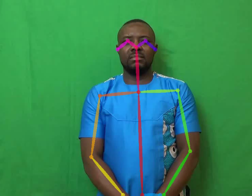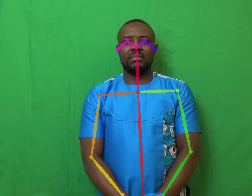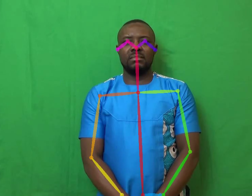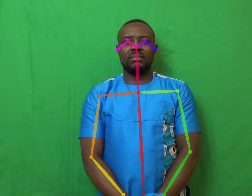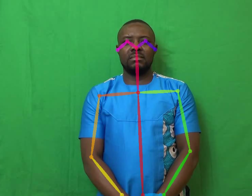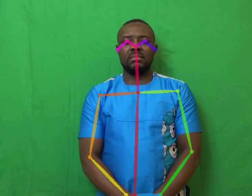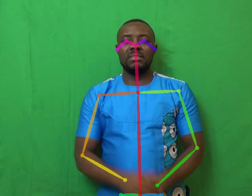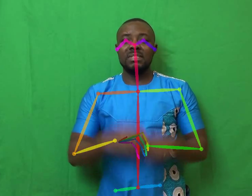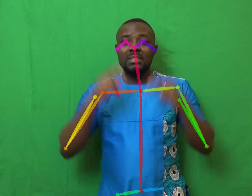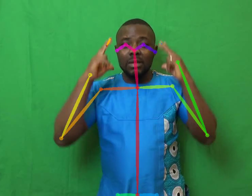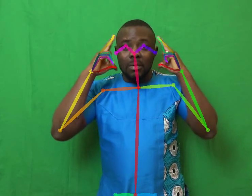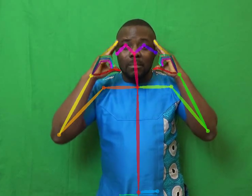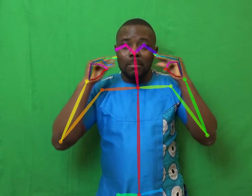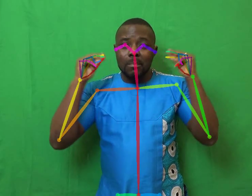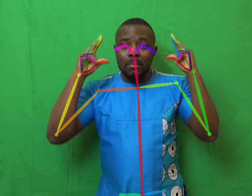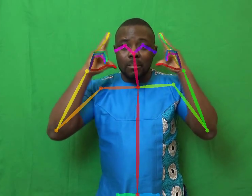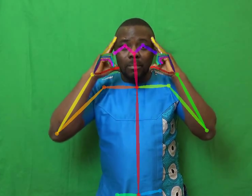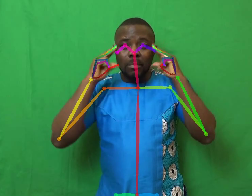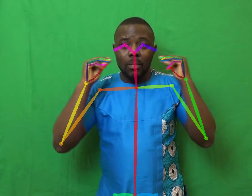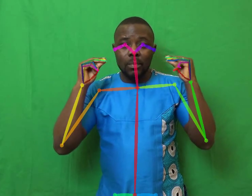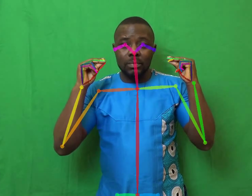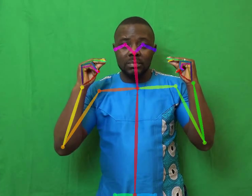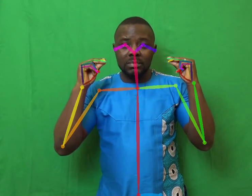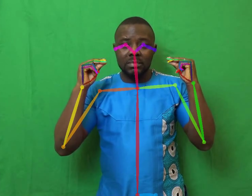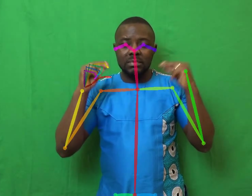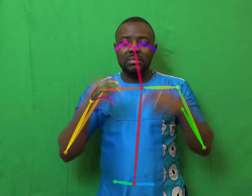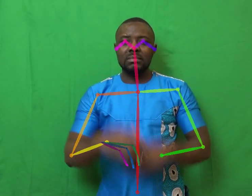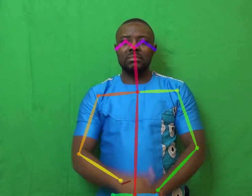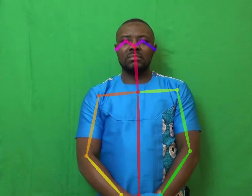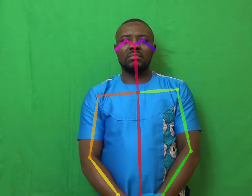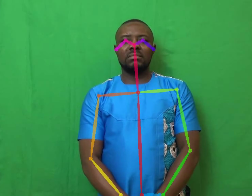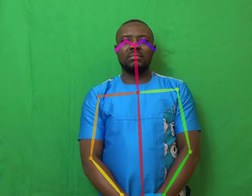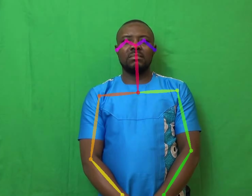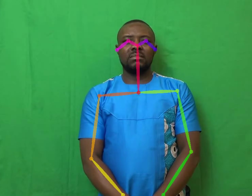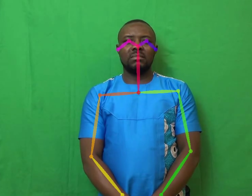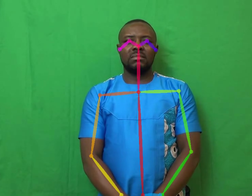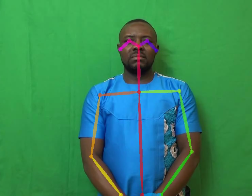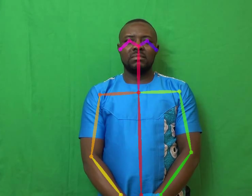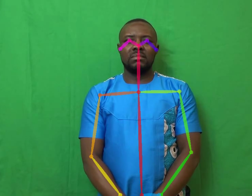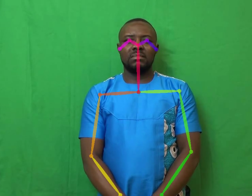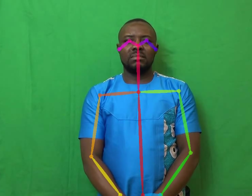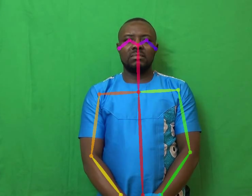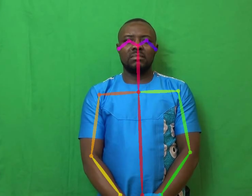Moses